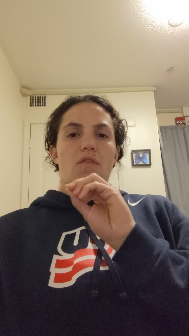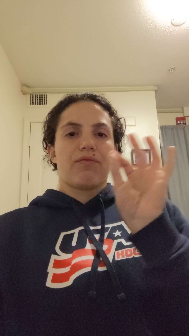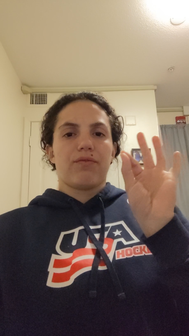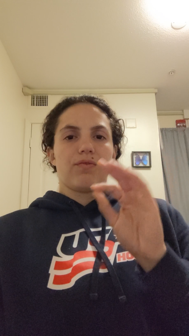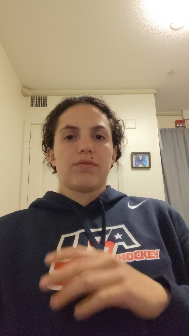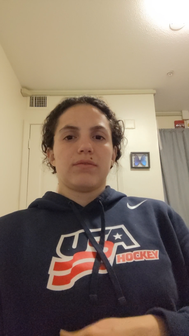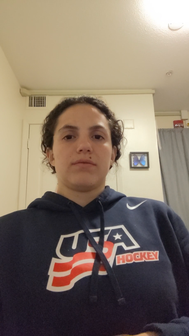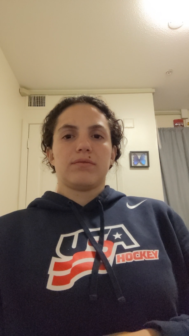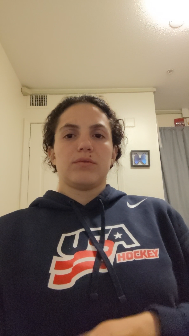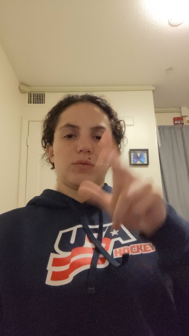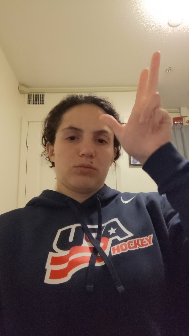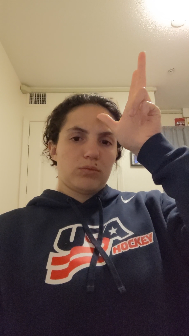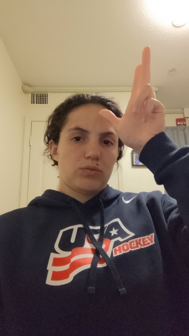rooster